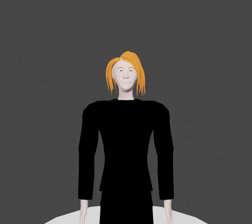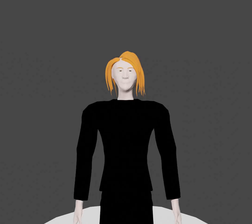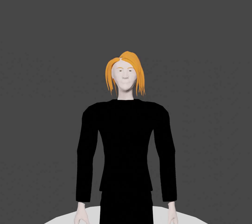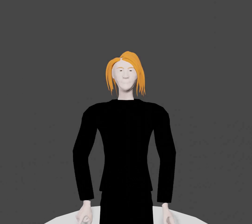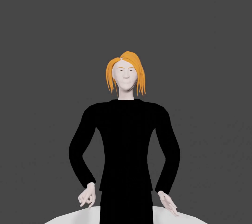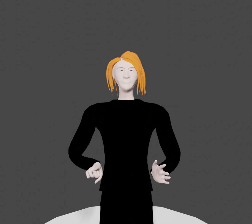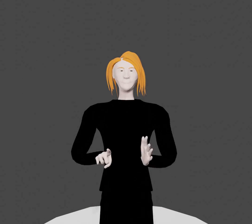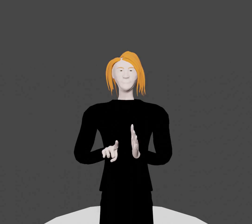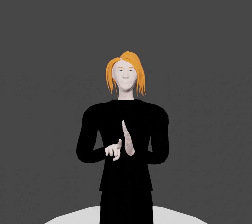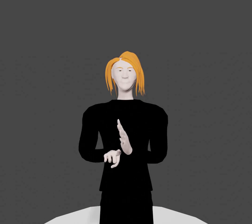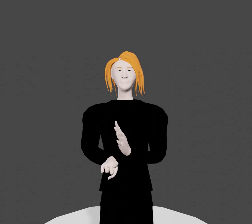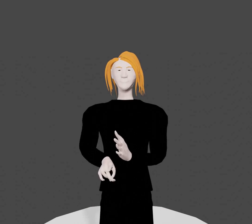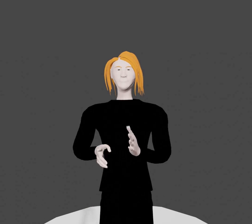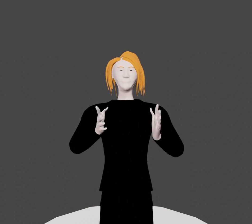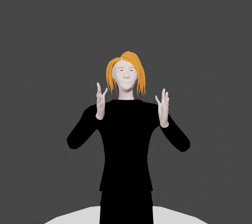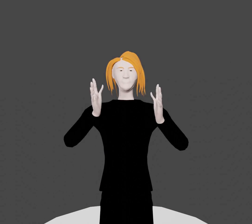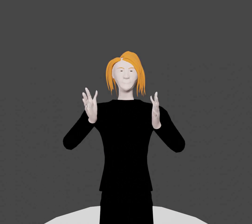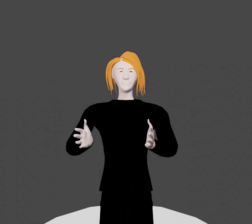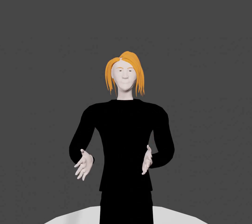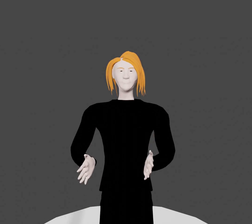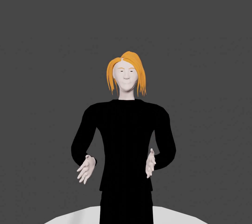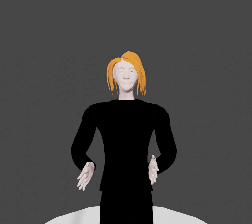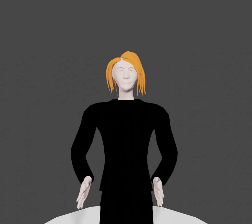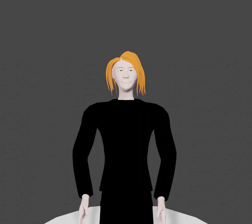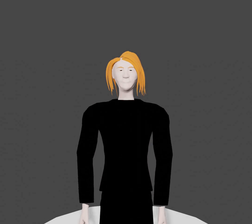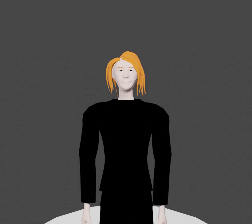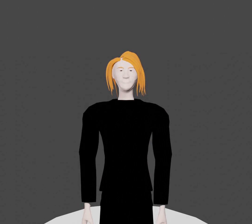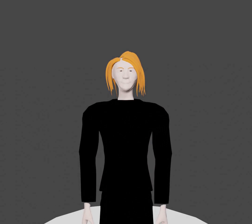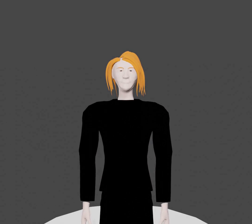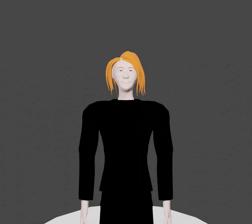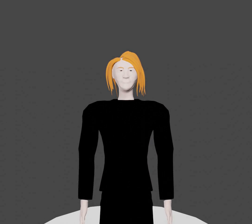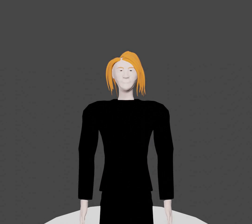Assassin